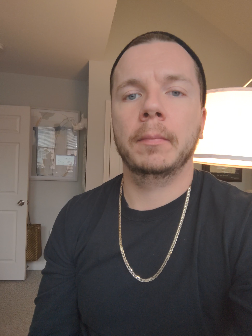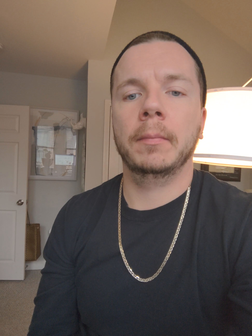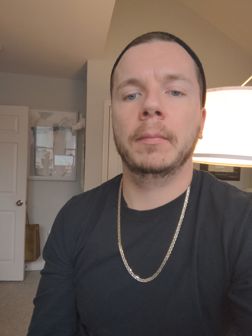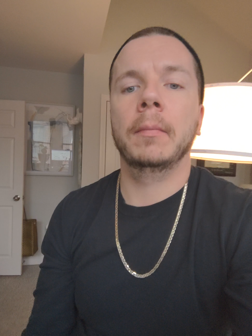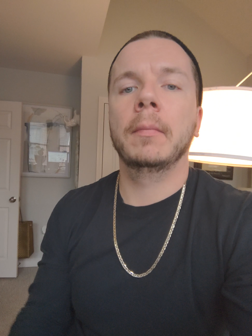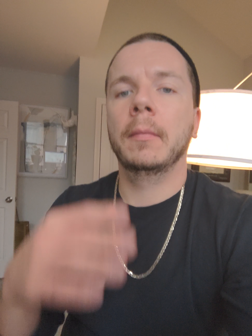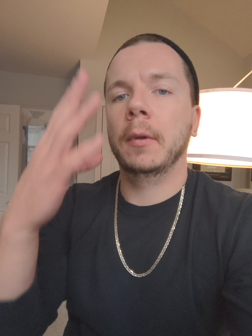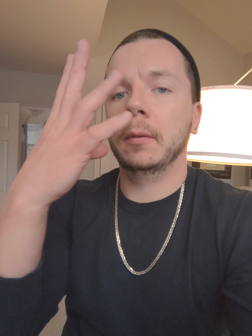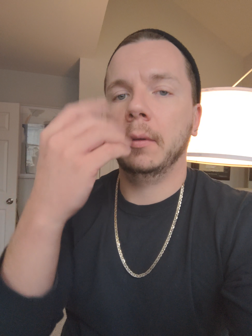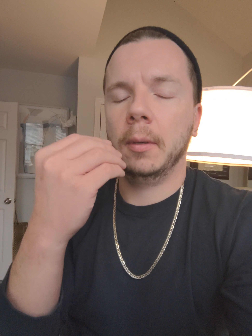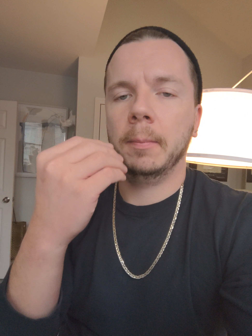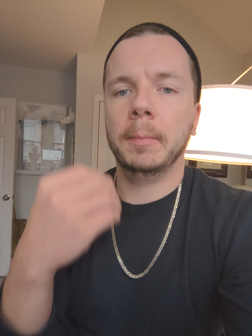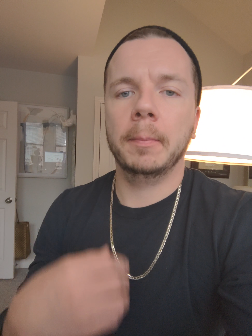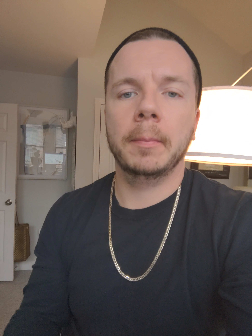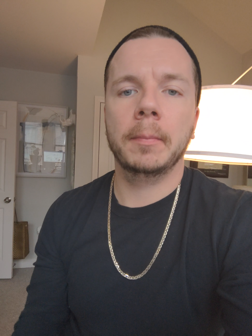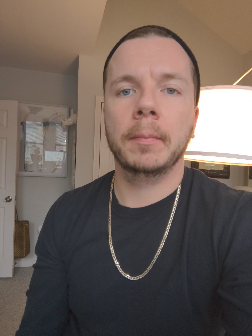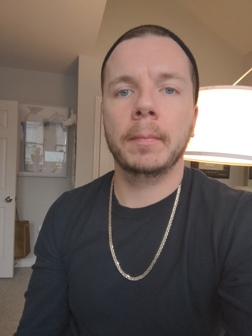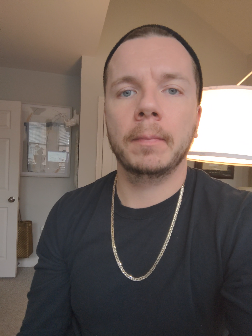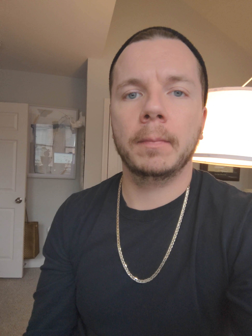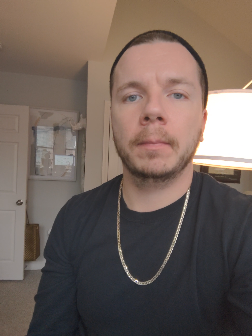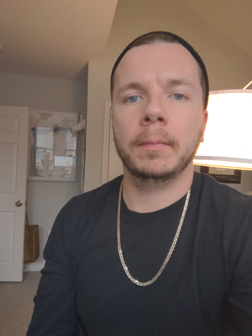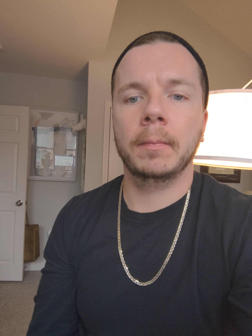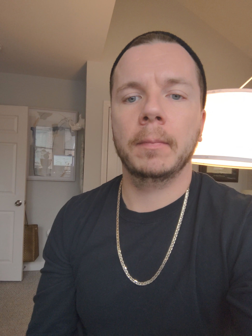sleep